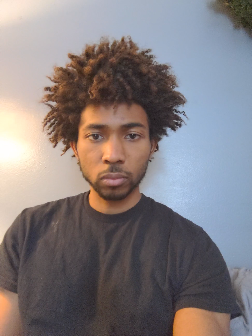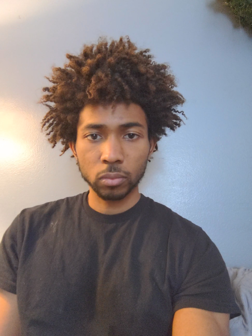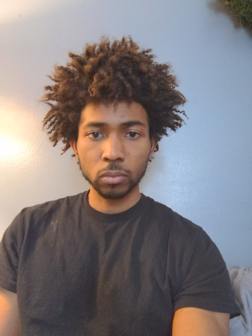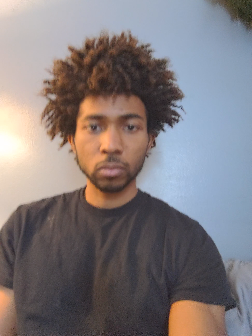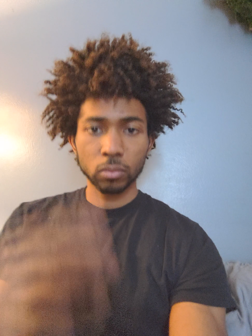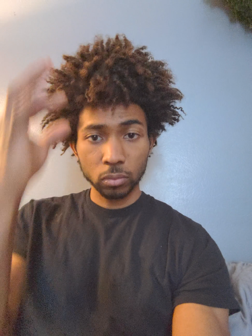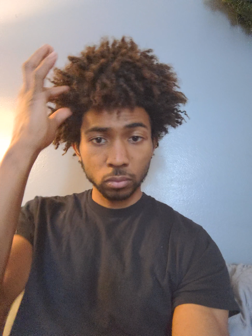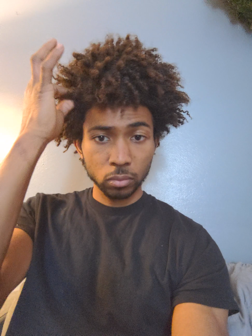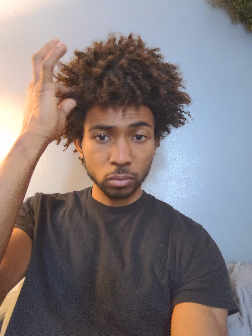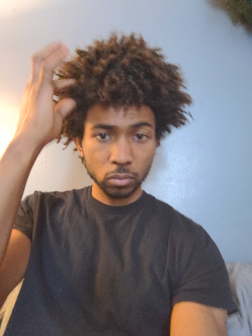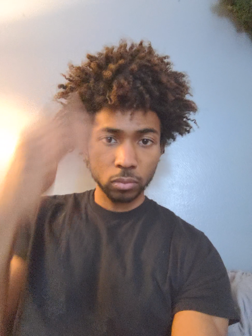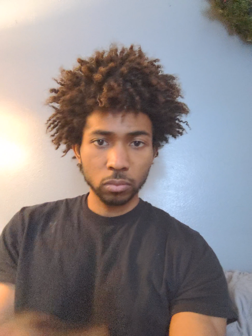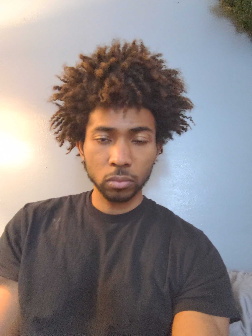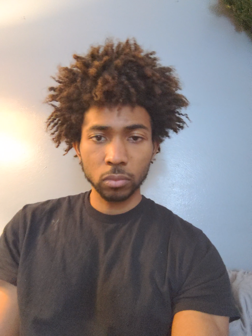hair